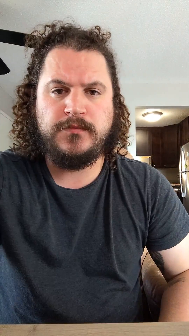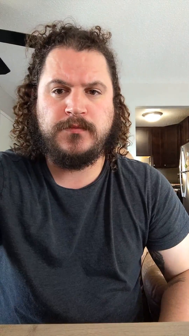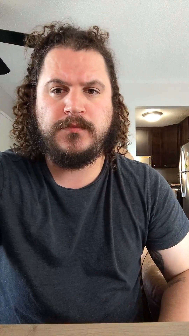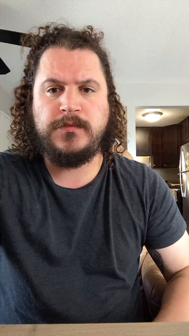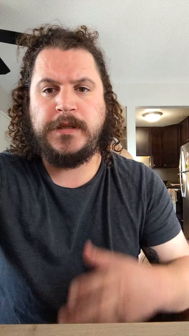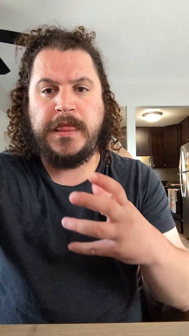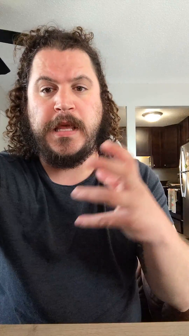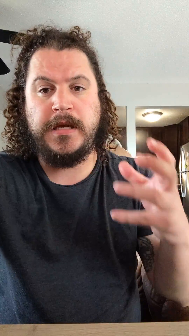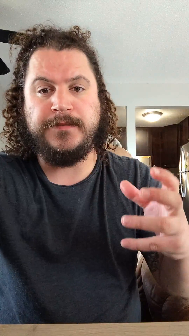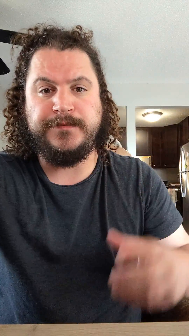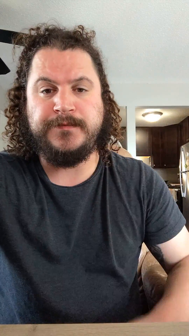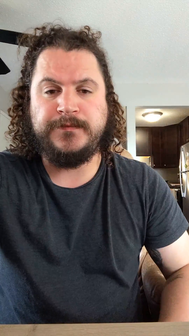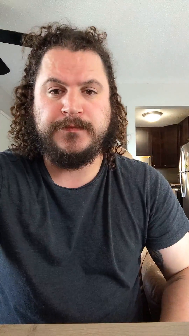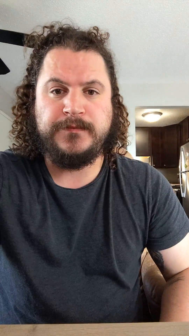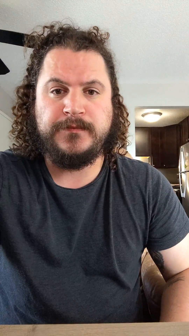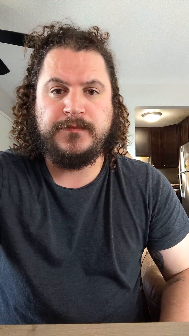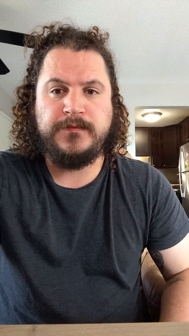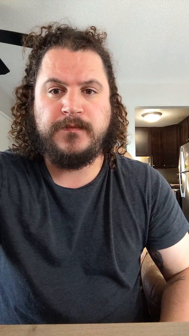a lot